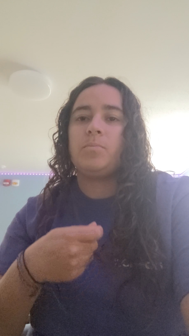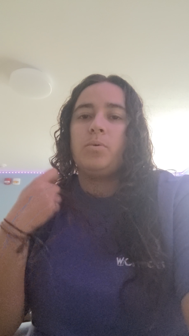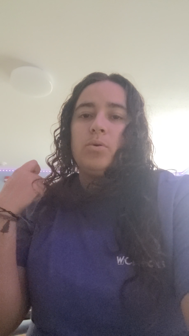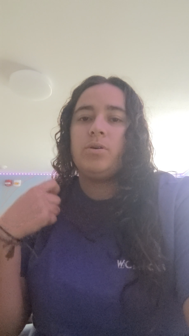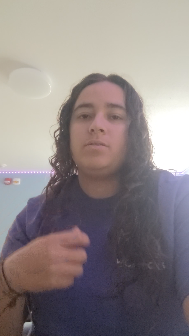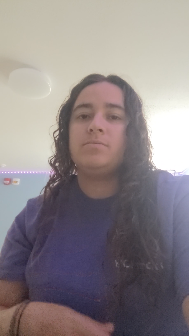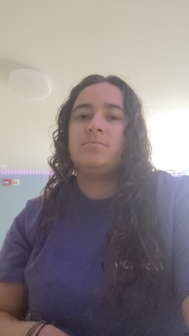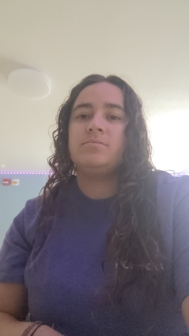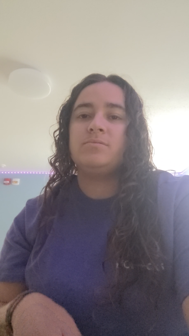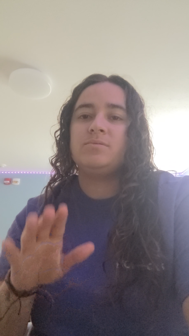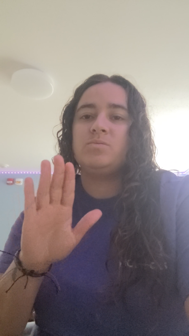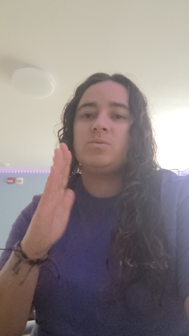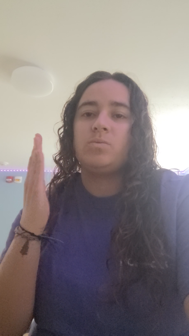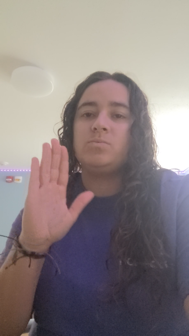door